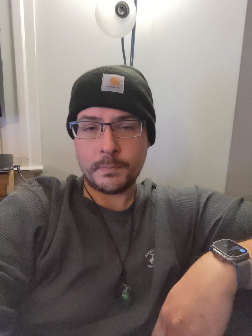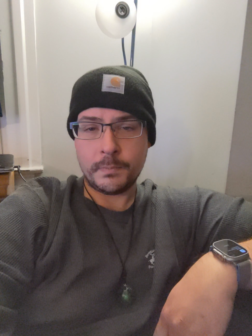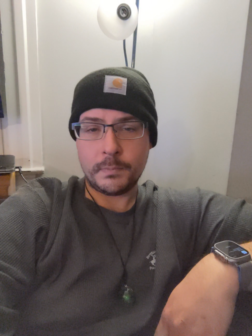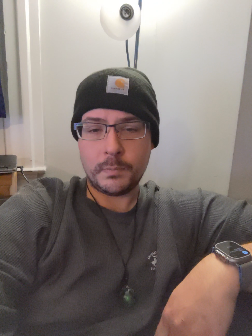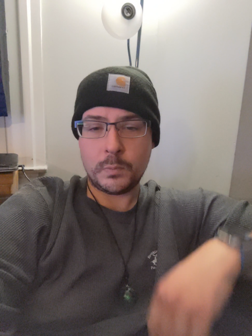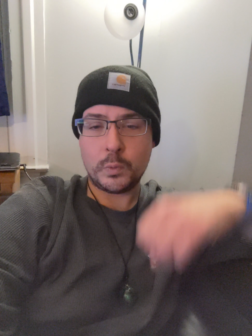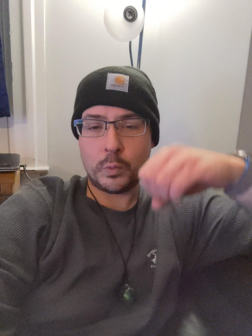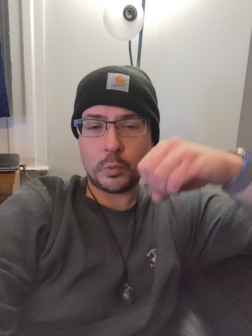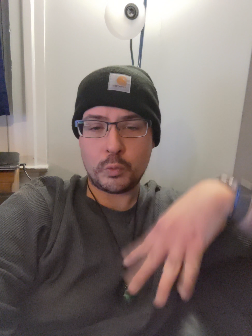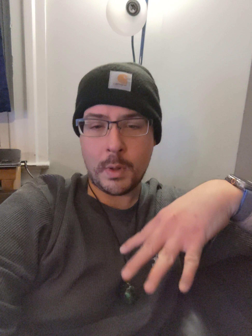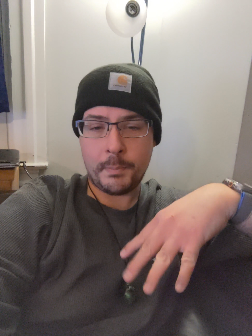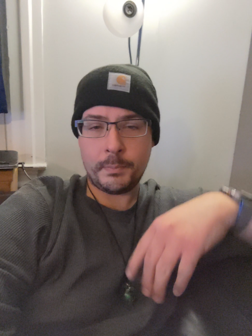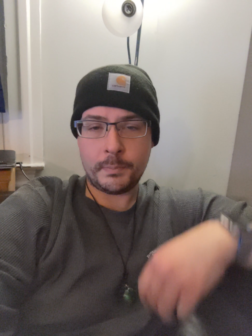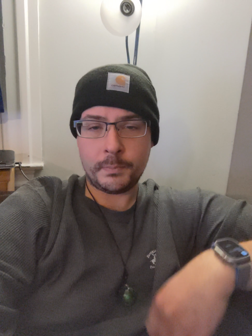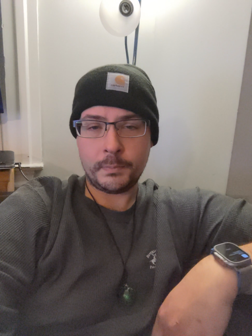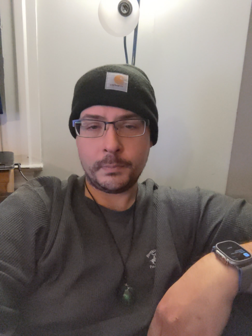drop